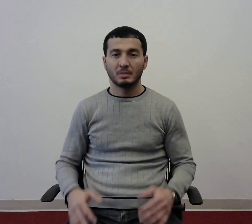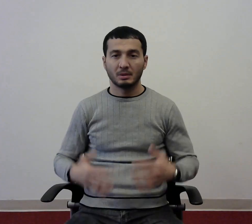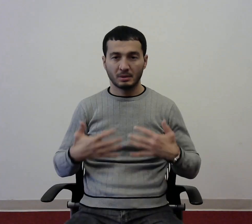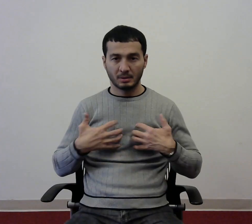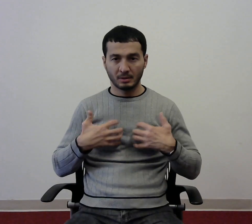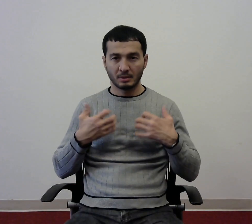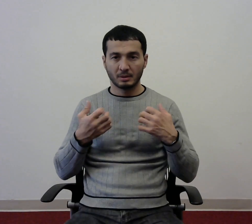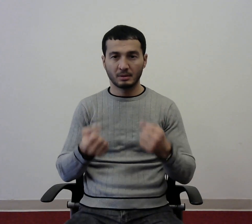sağlam